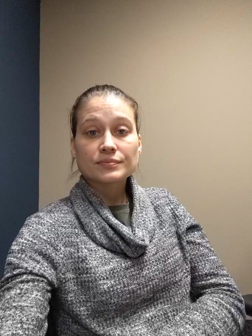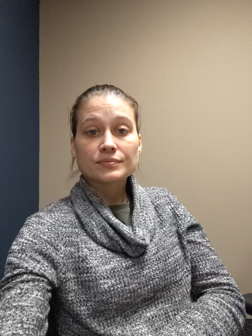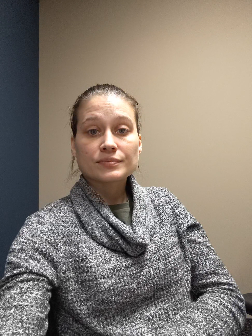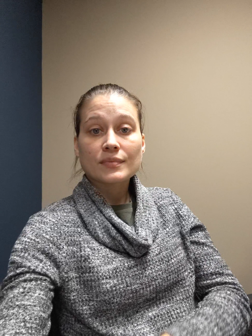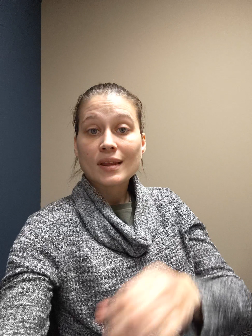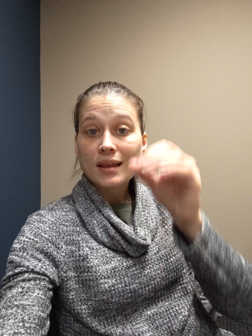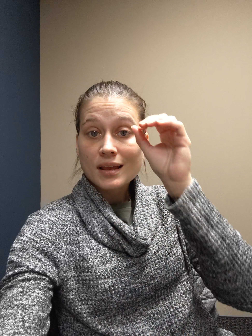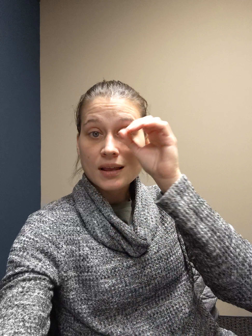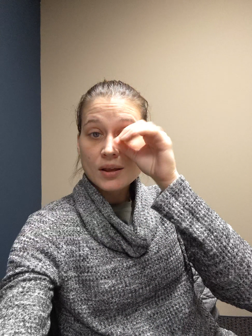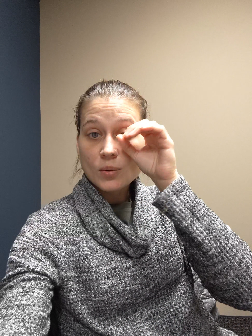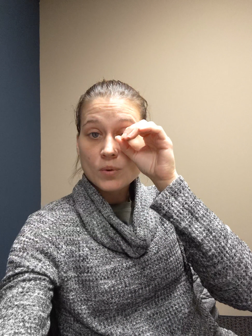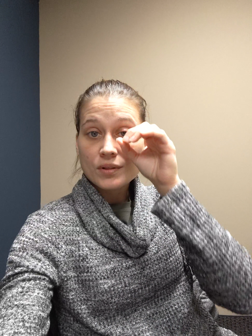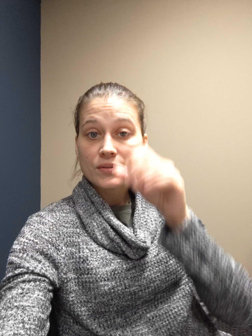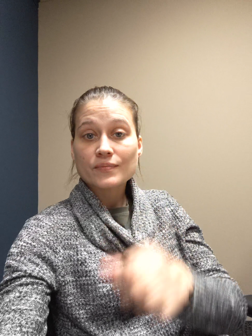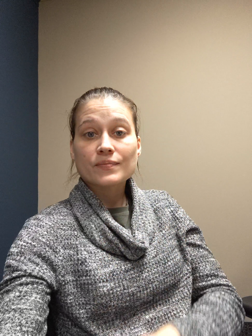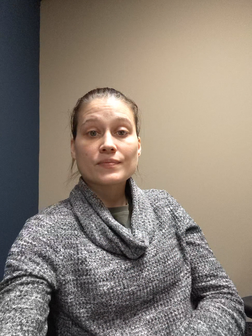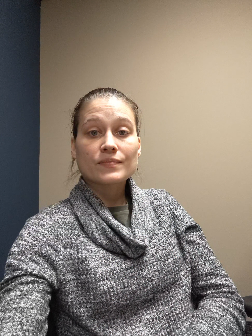owl